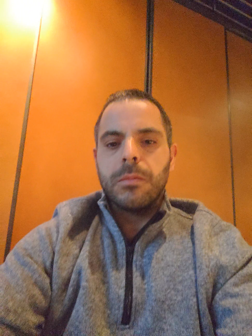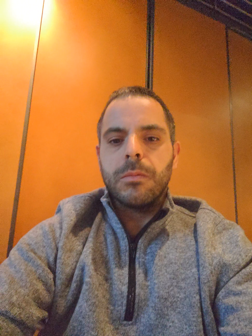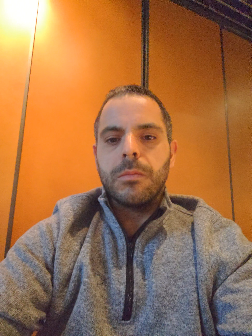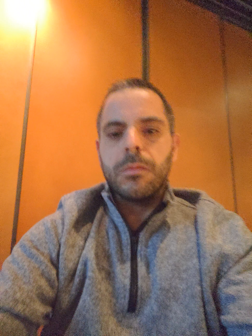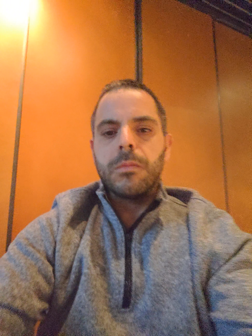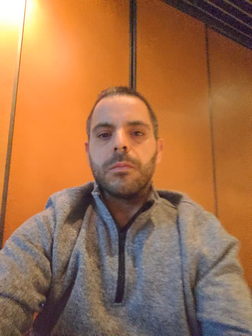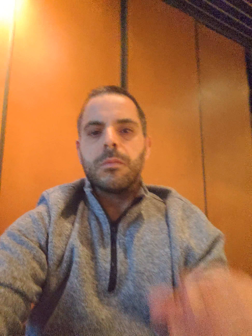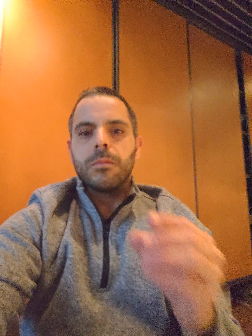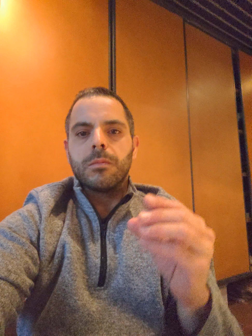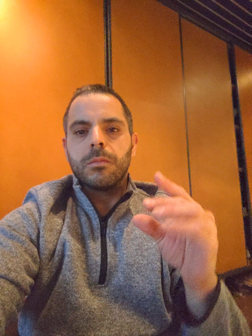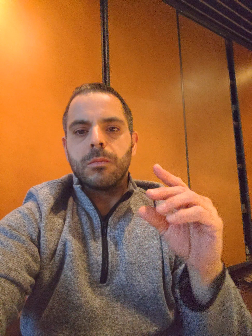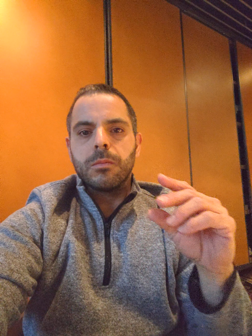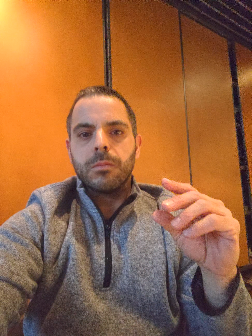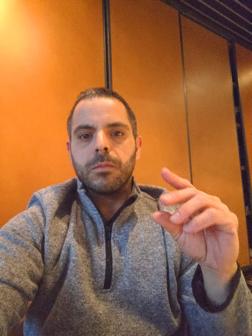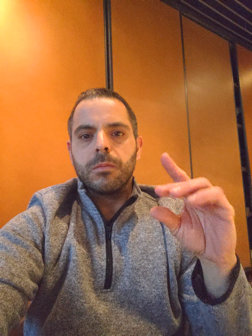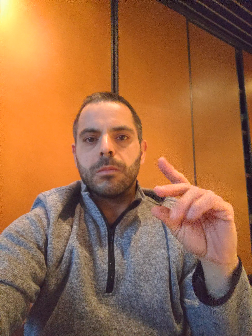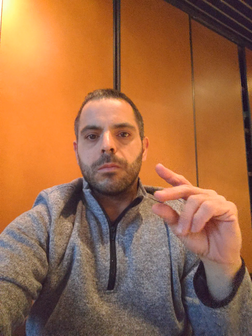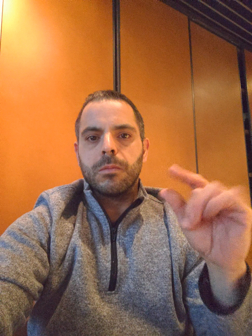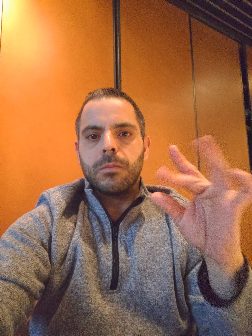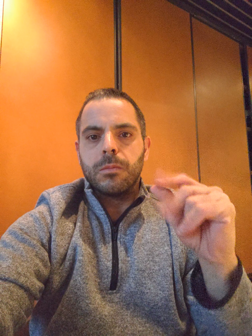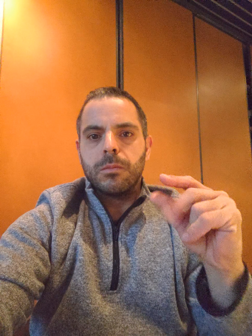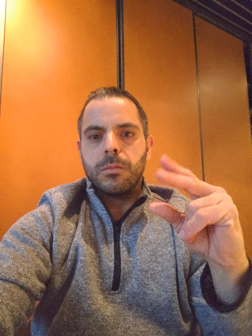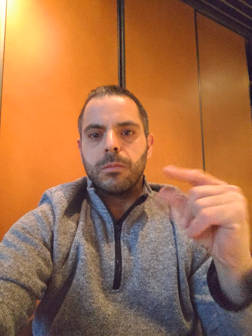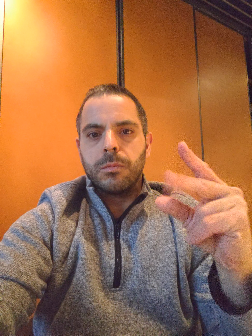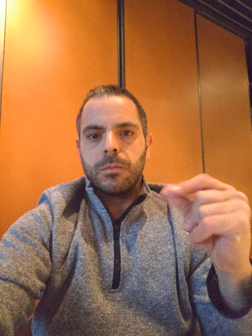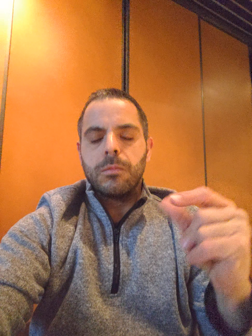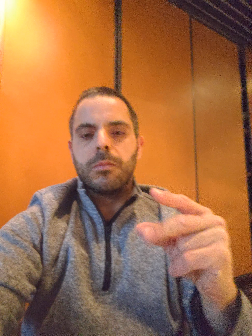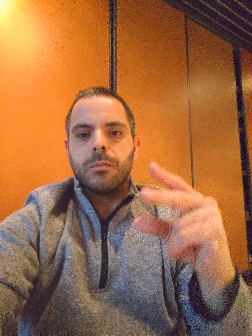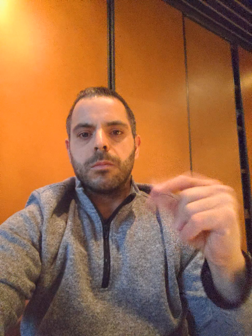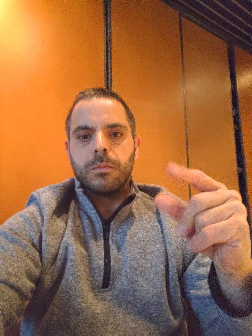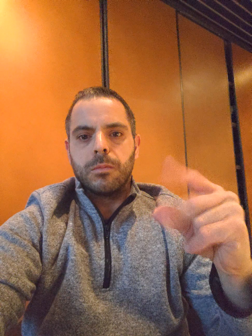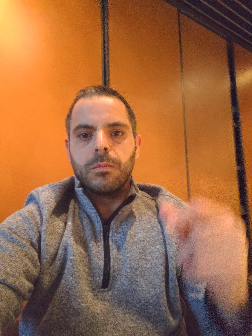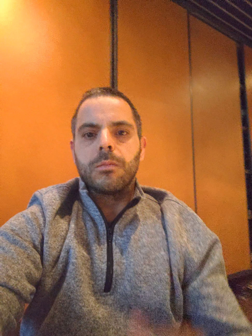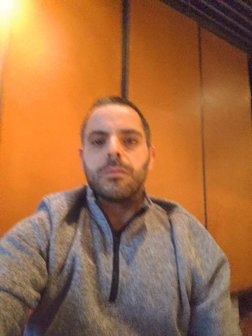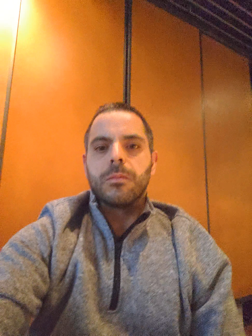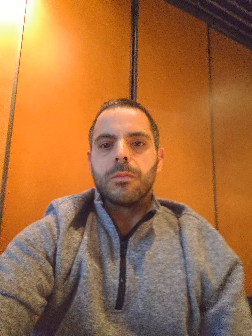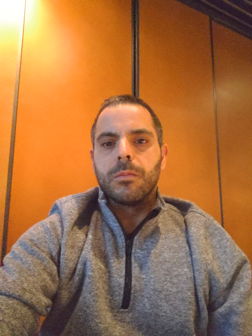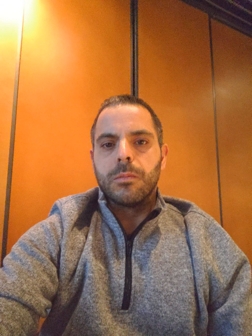dog